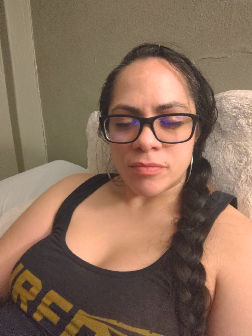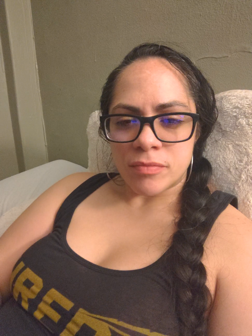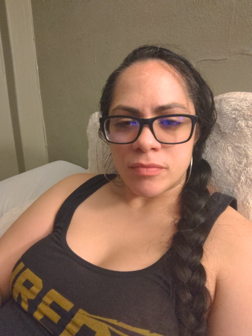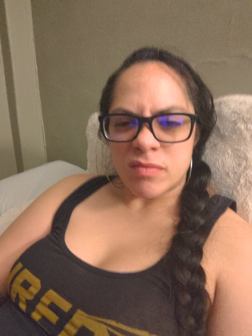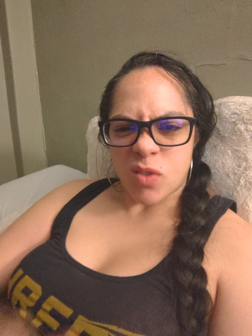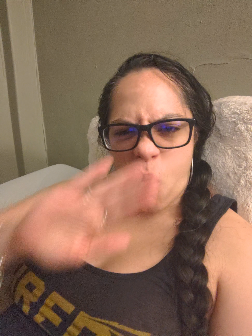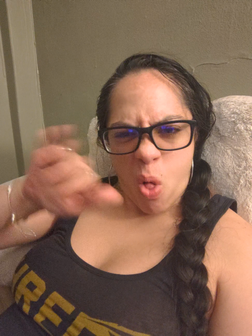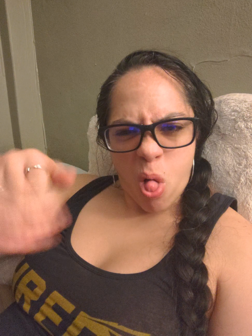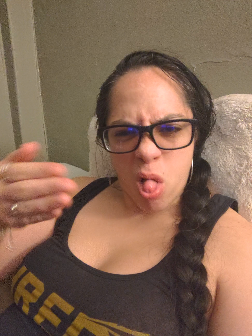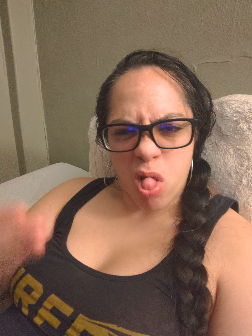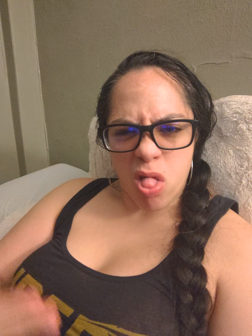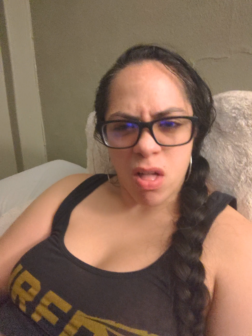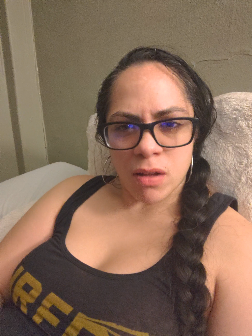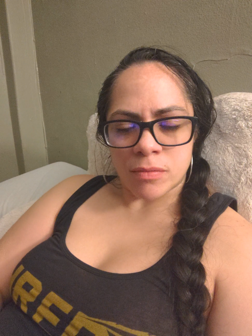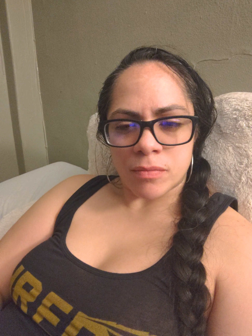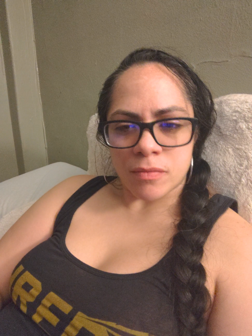all